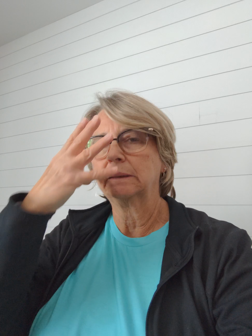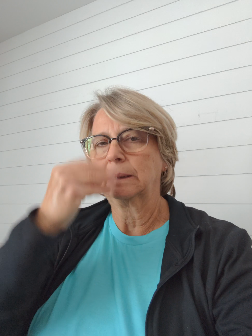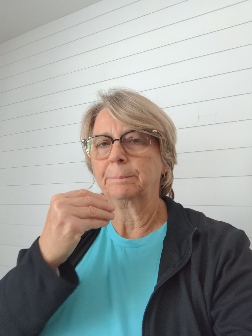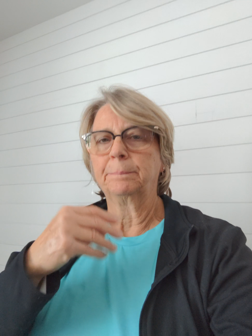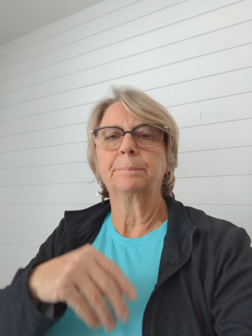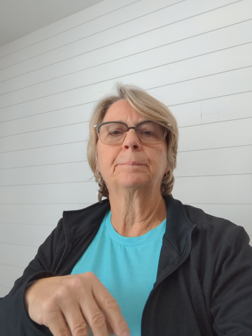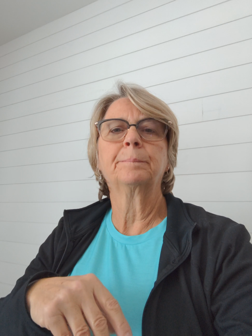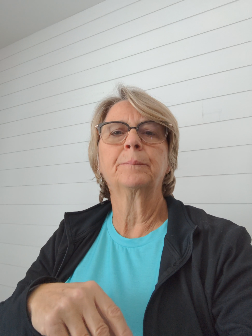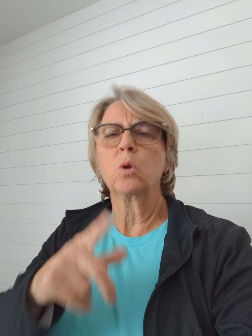sleep